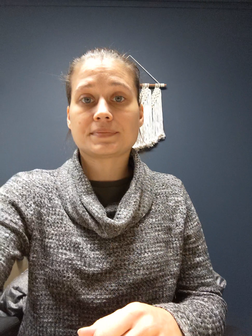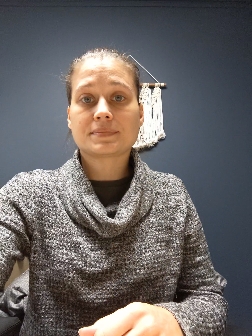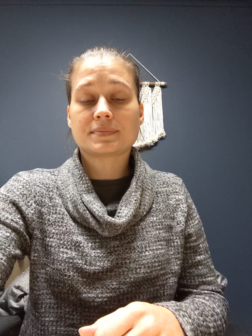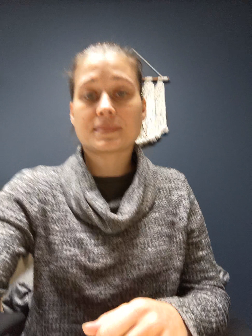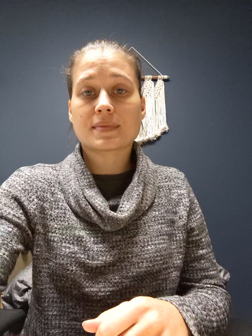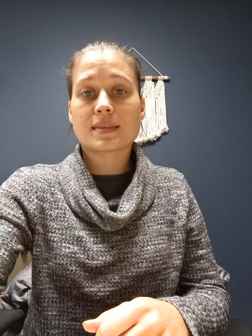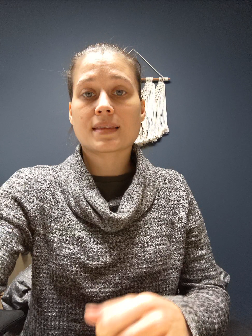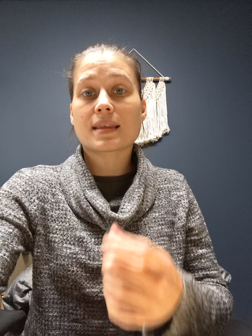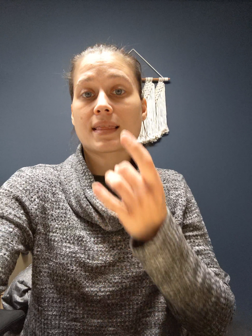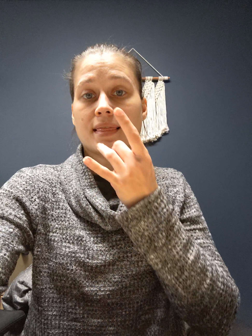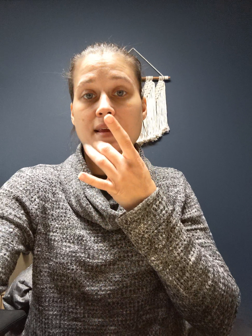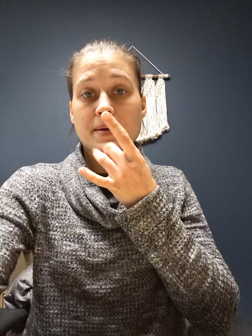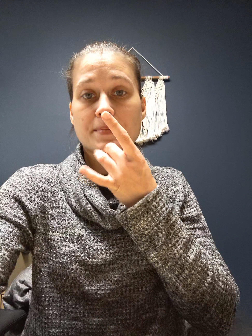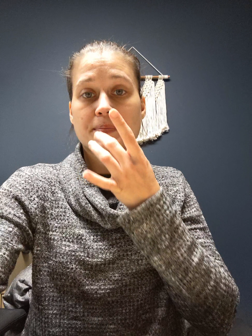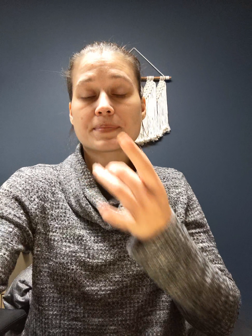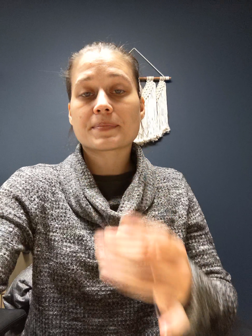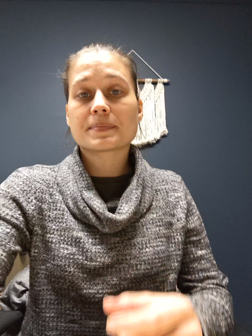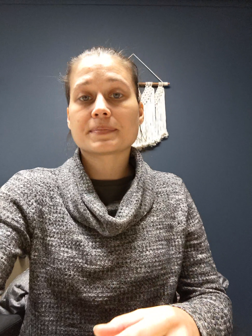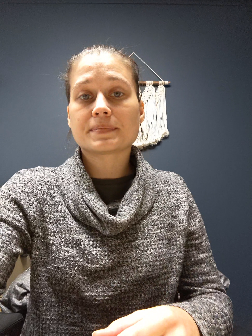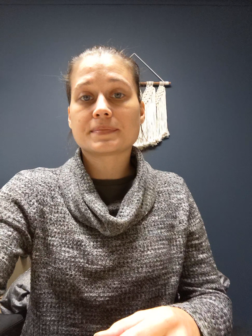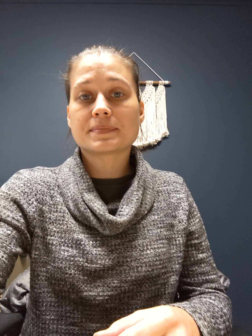lamp